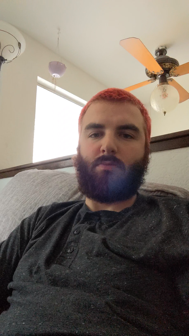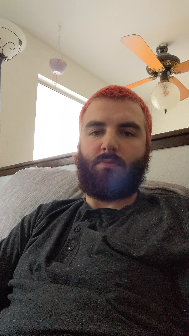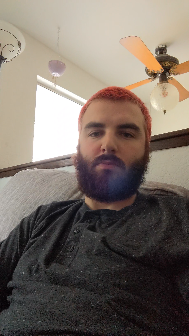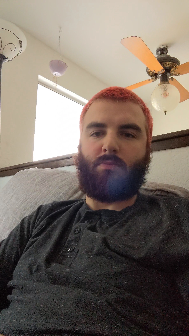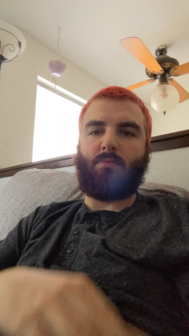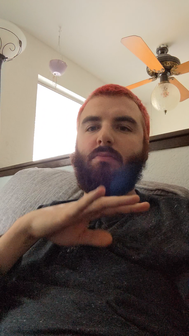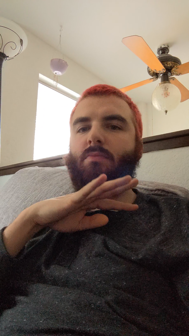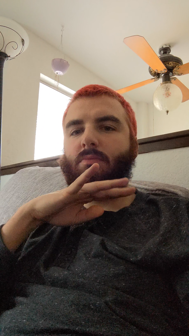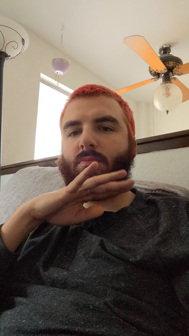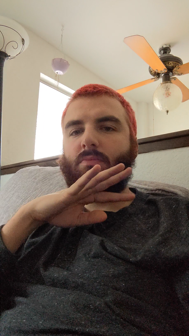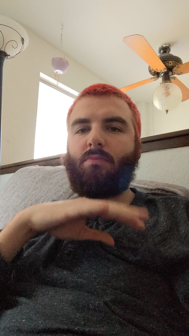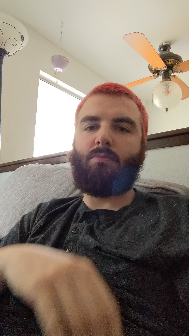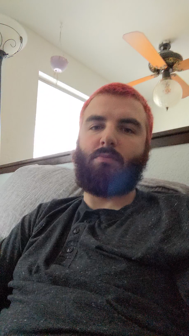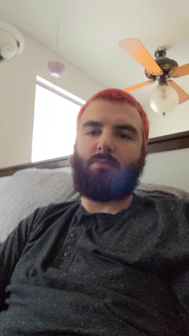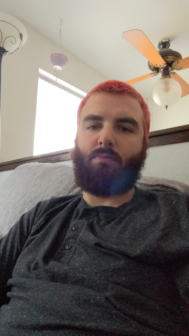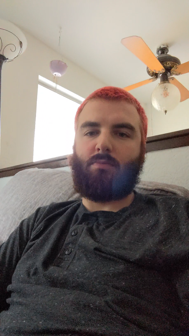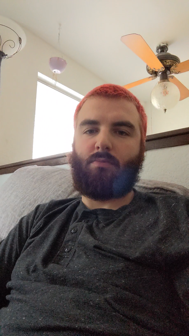naughty